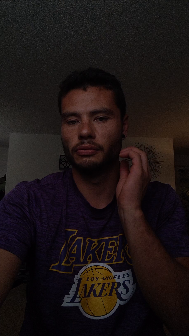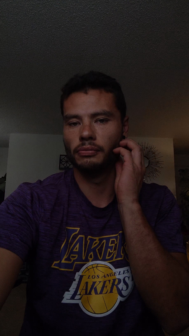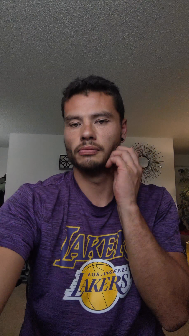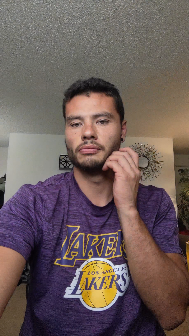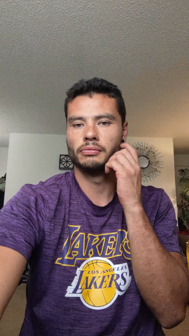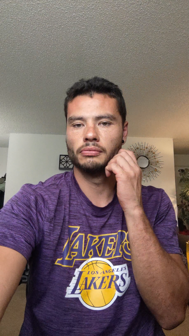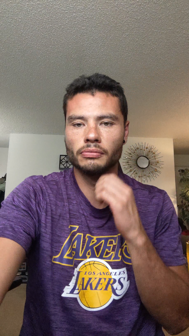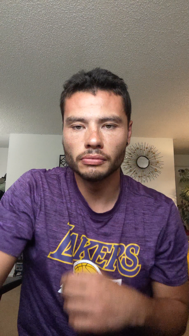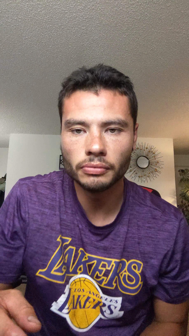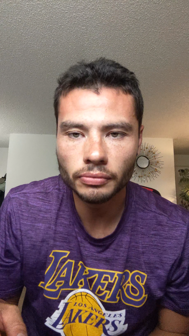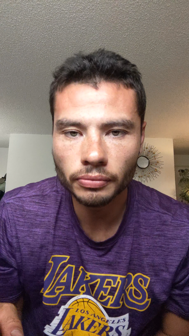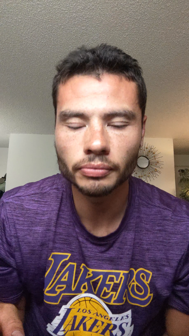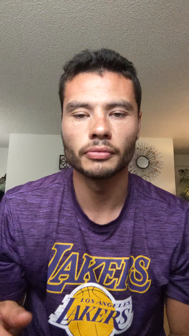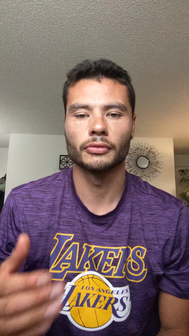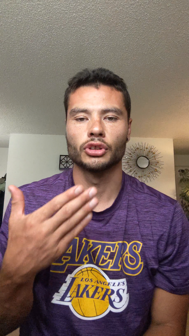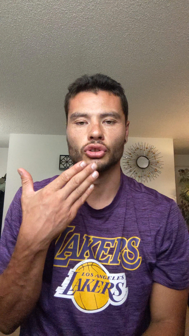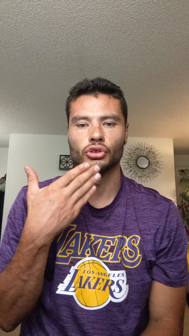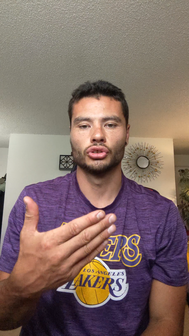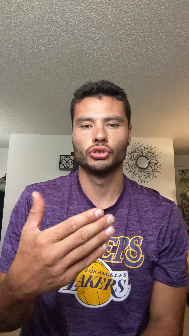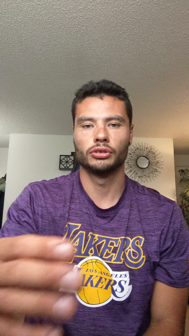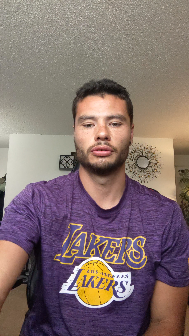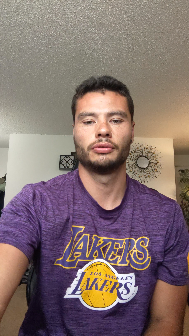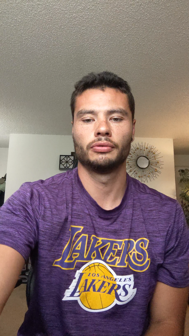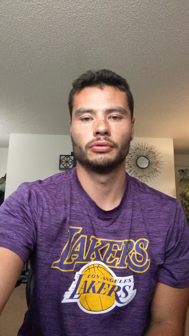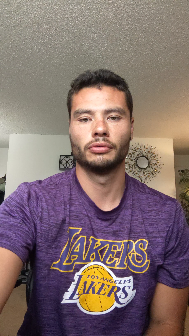good